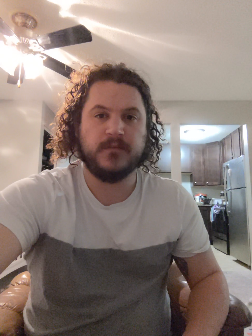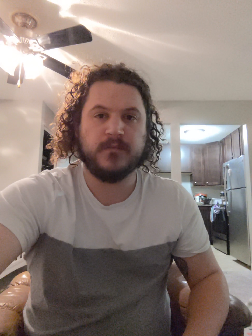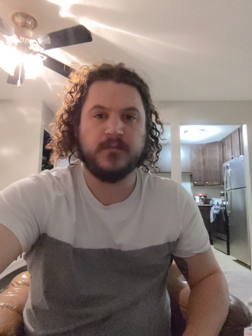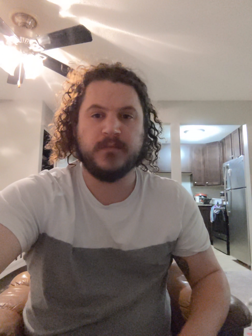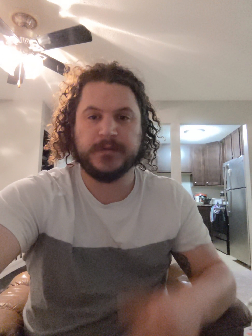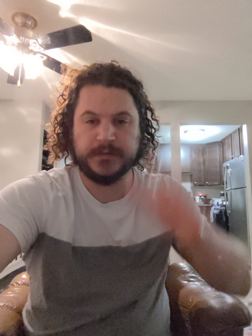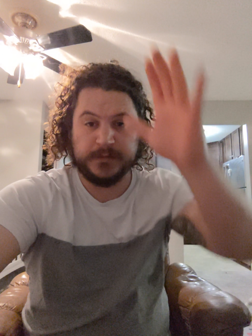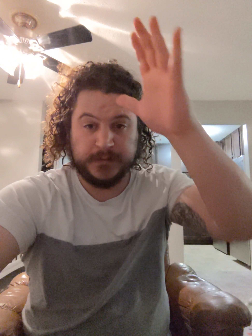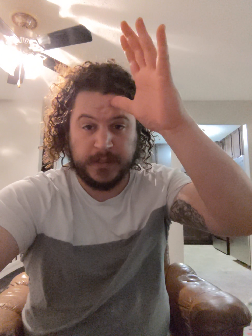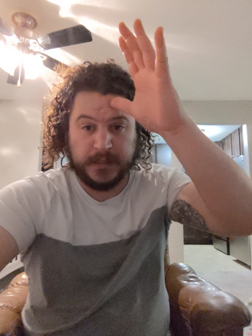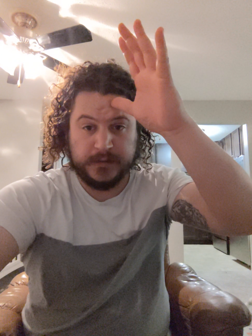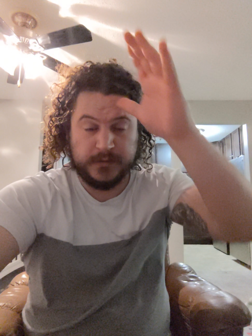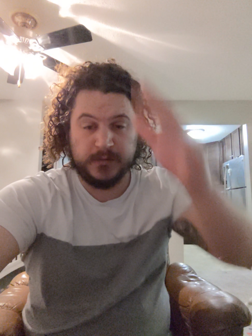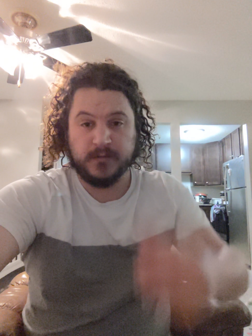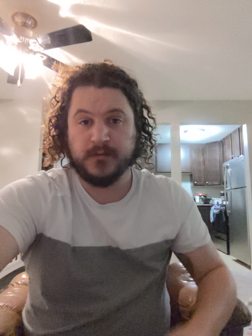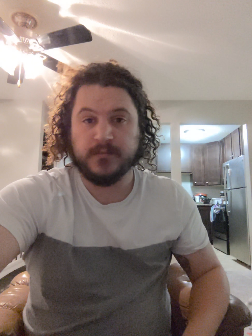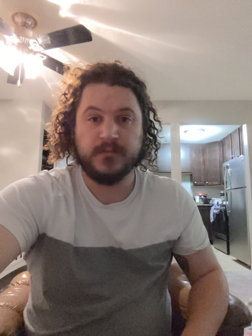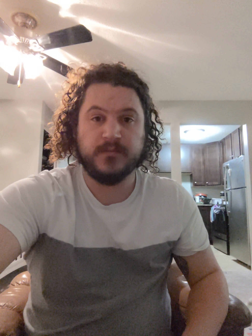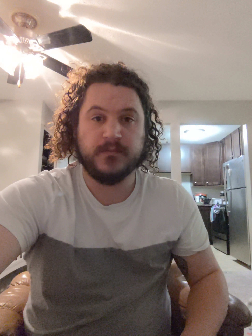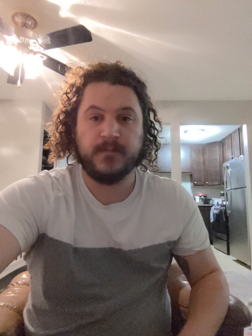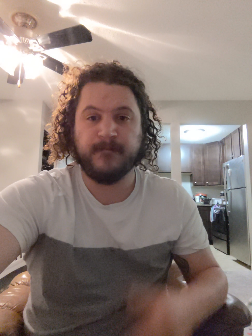dad